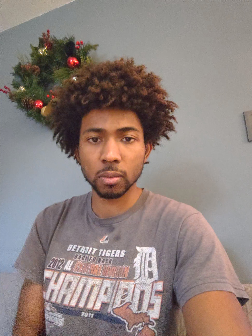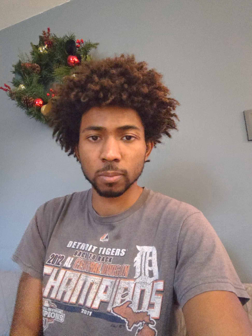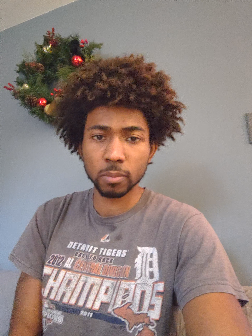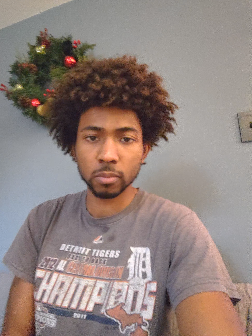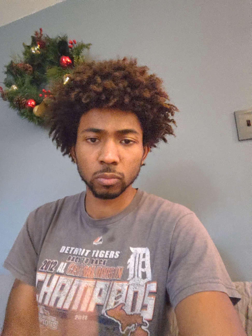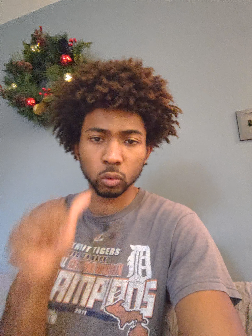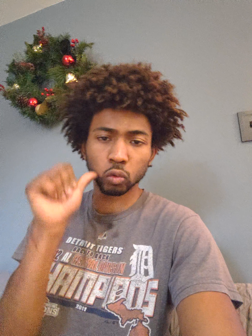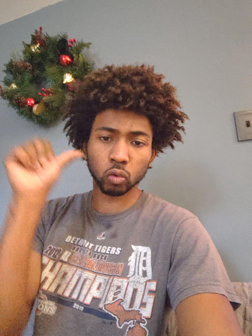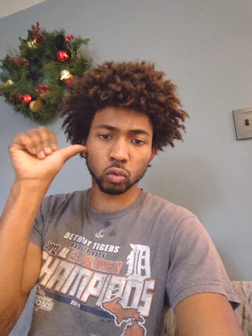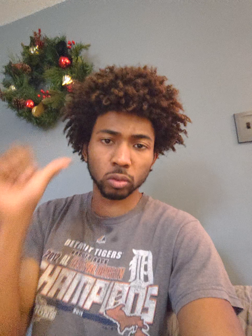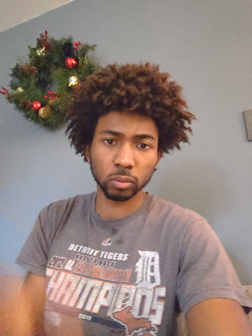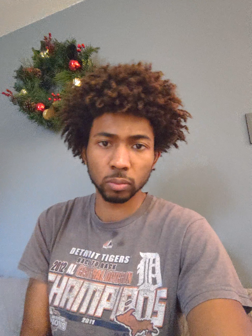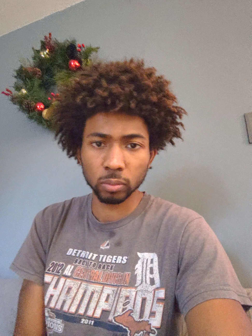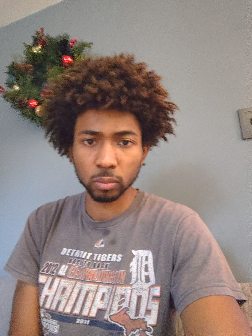yesterday